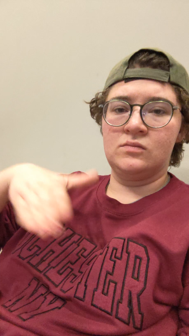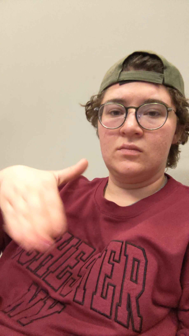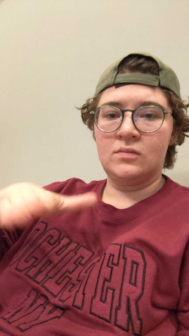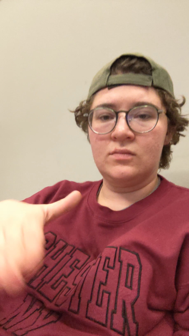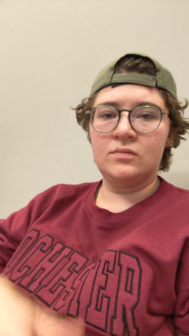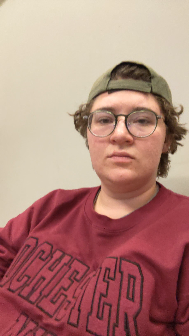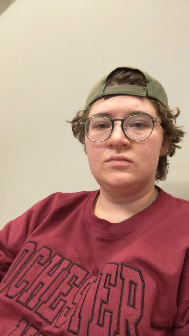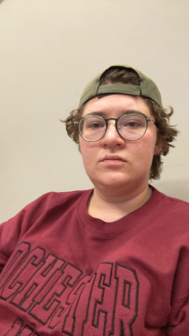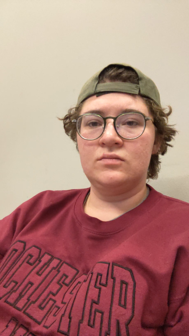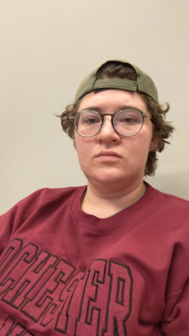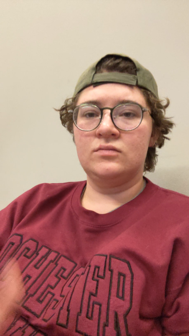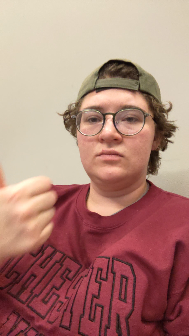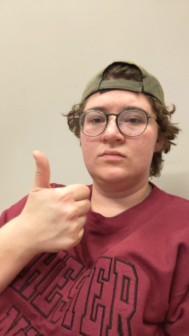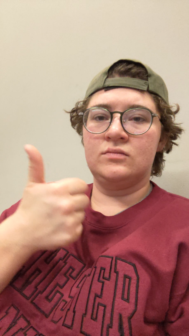game